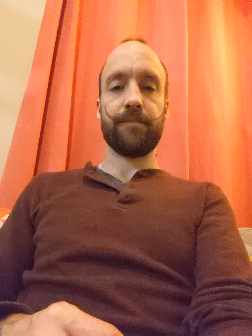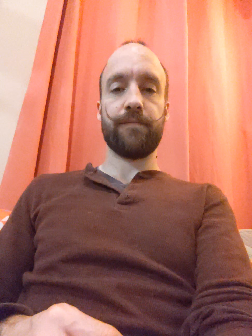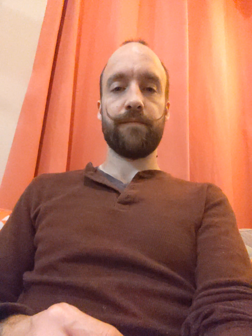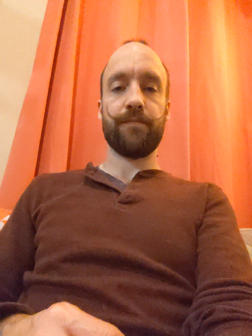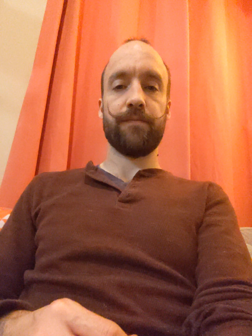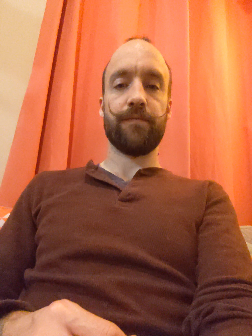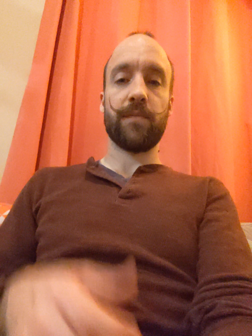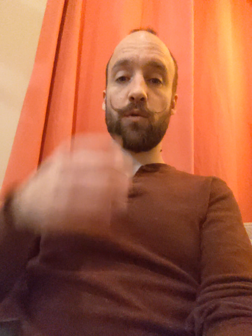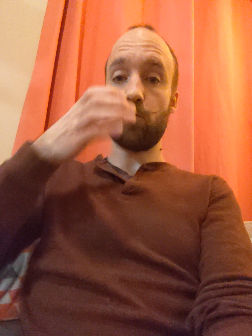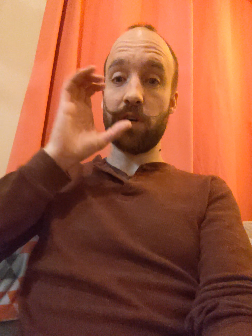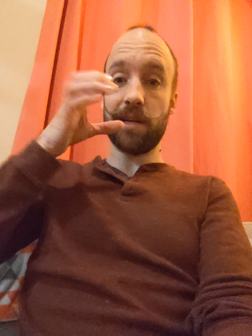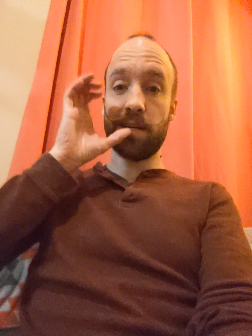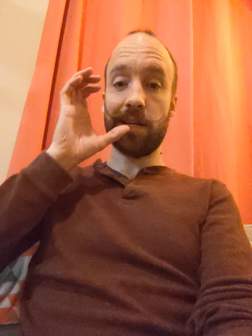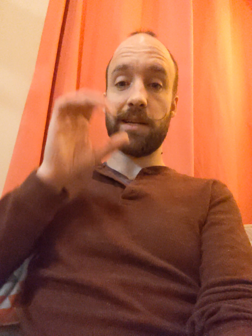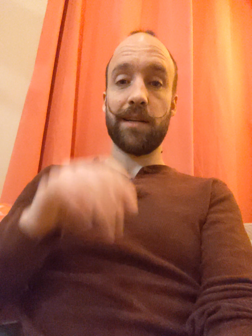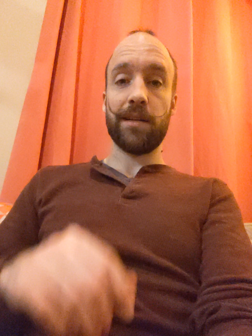drink